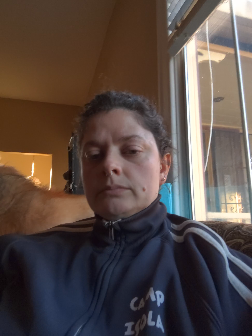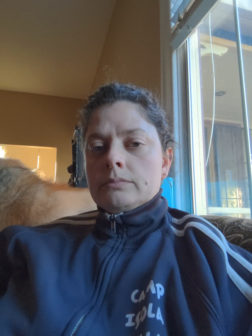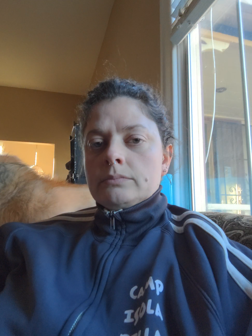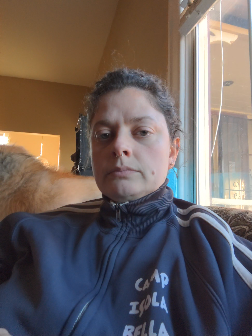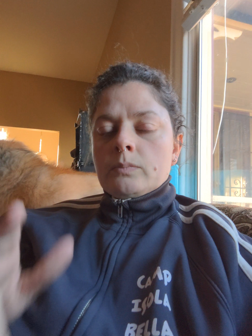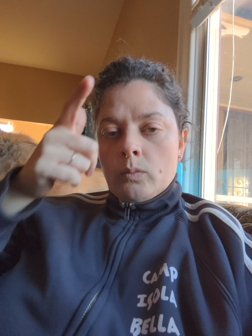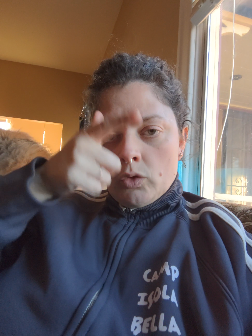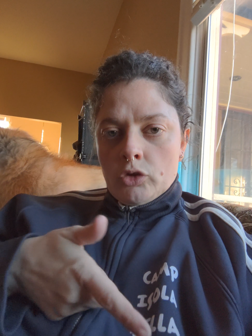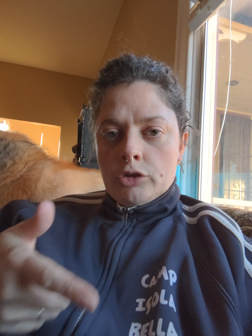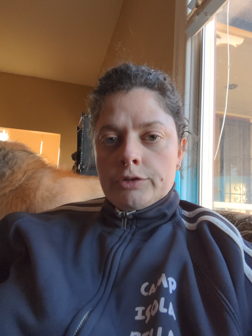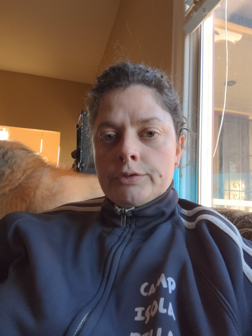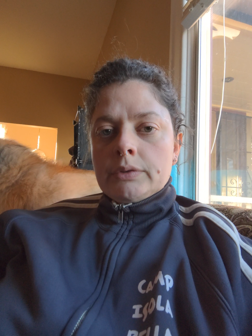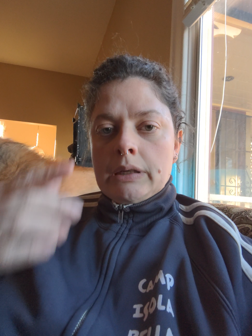brother